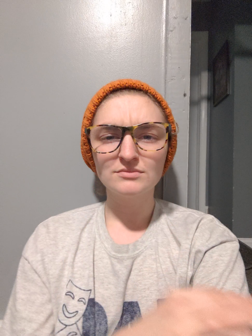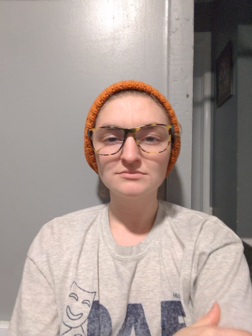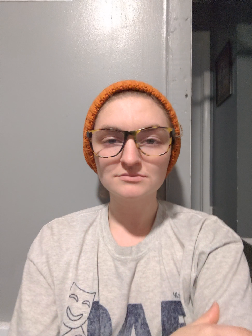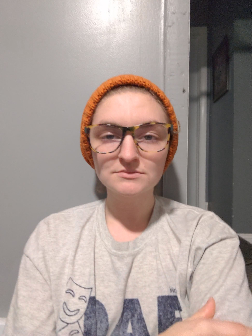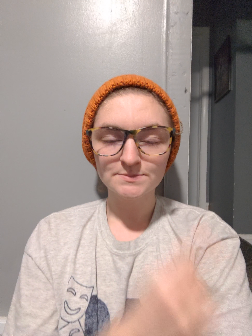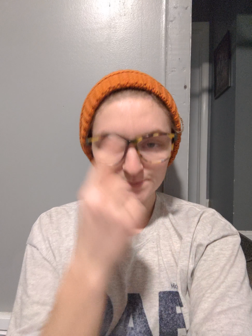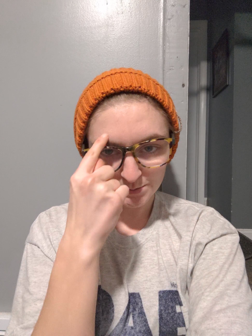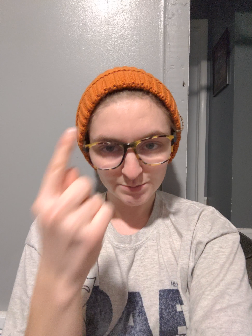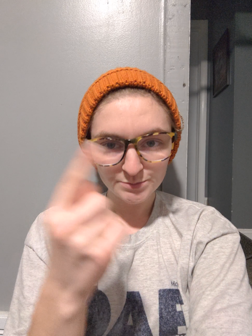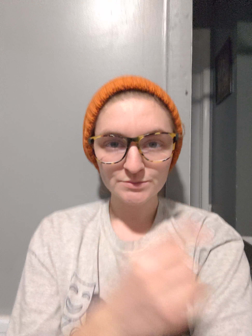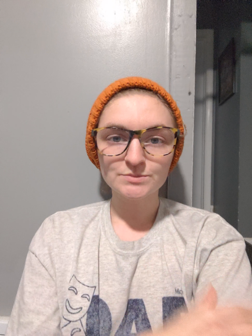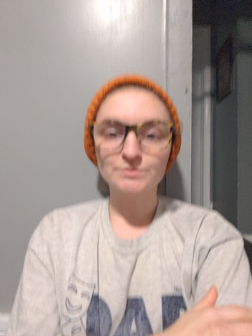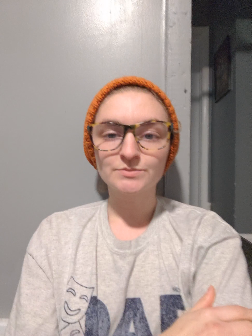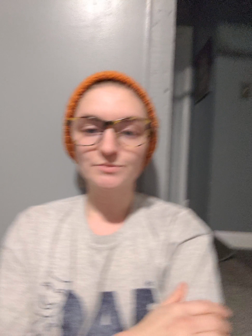penny